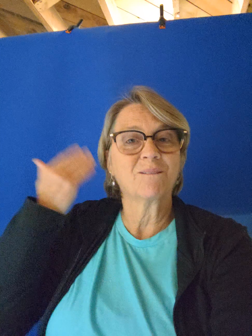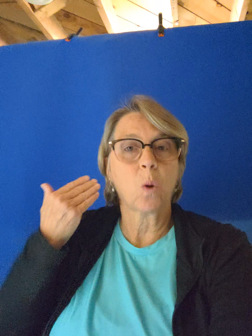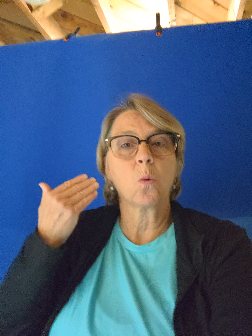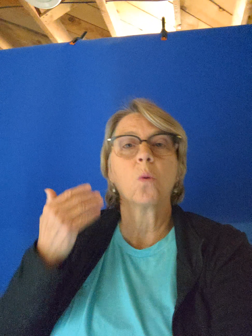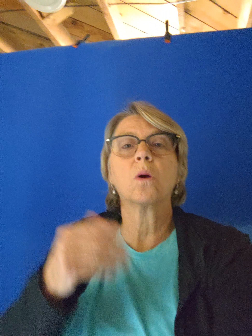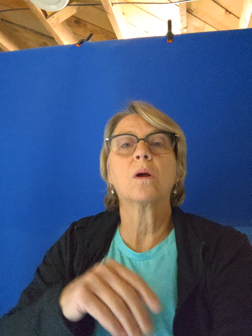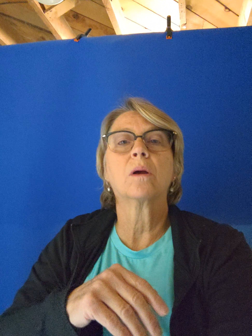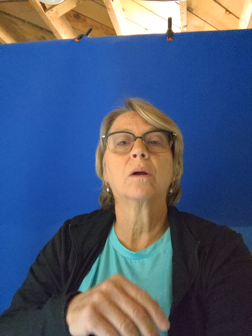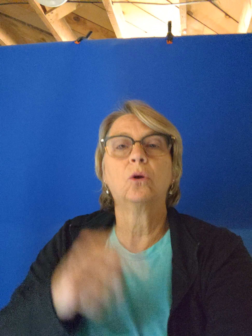before